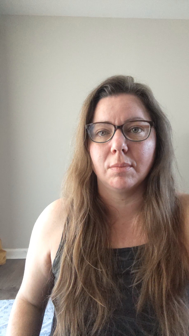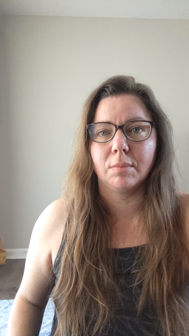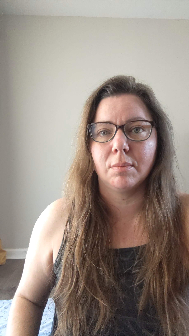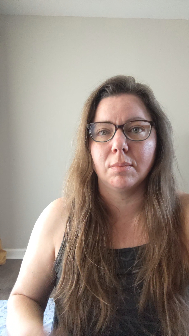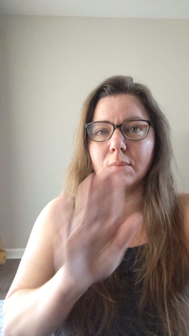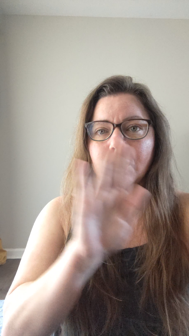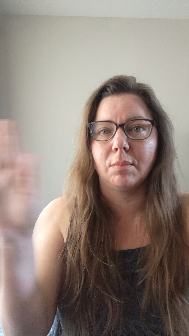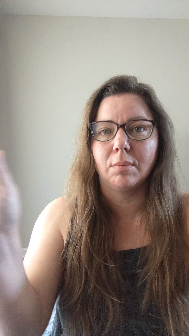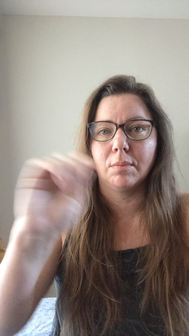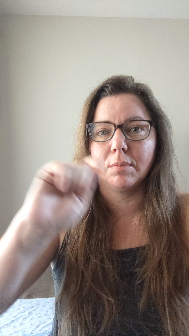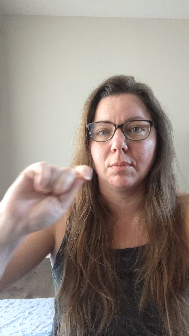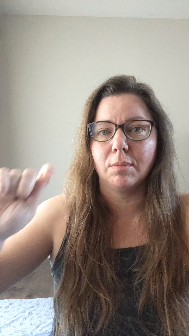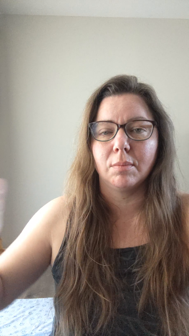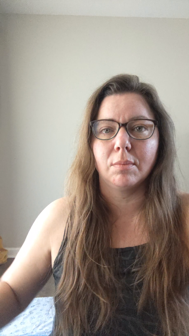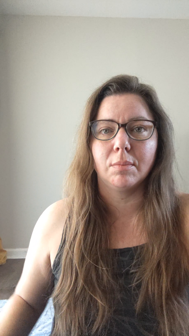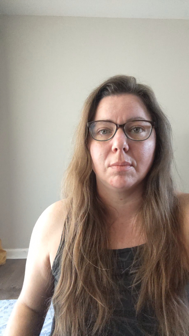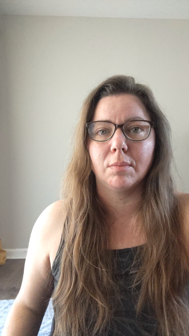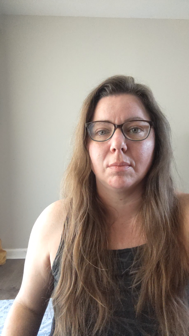chalk